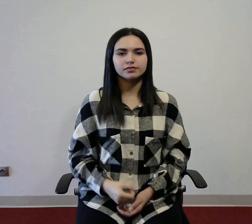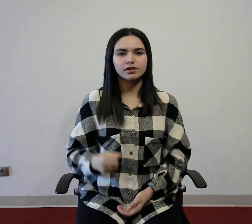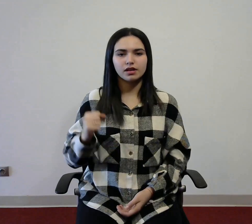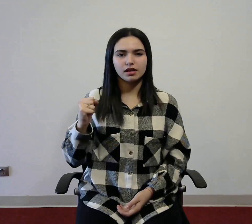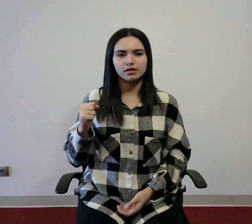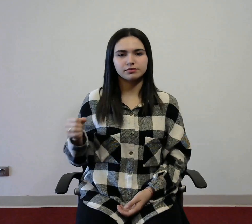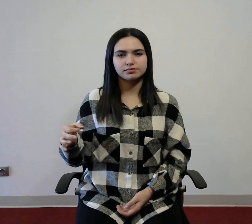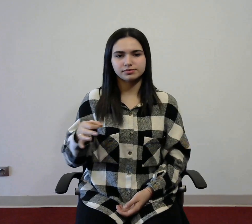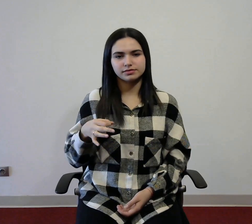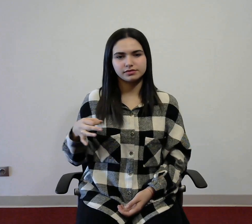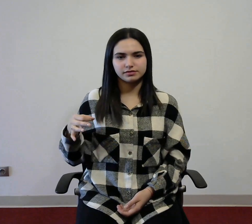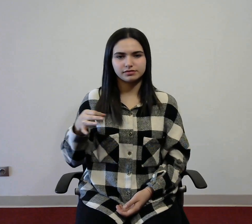abşeron rayon